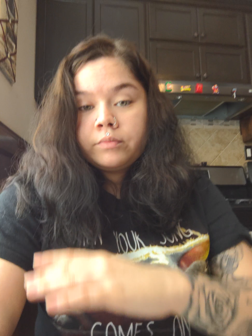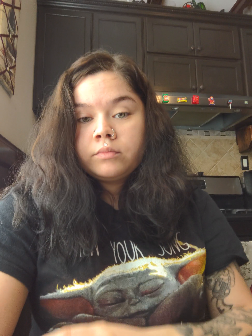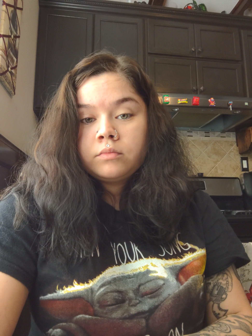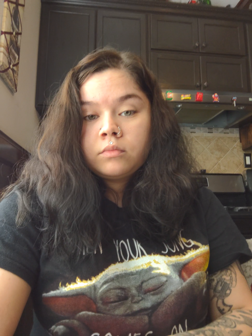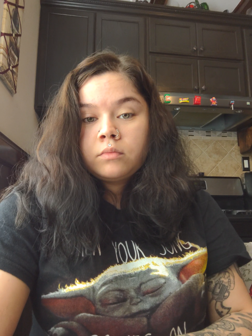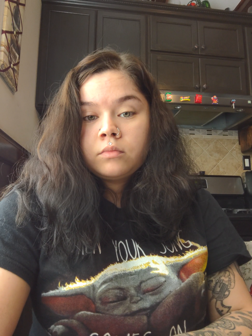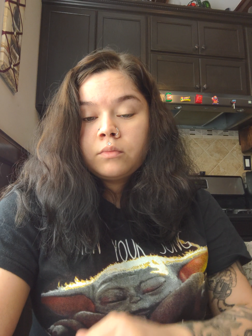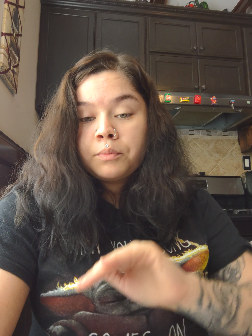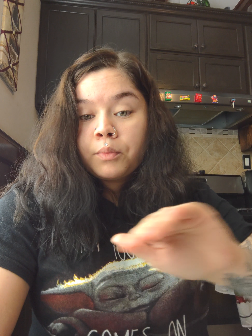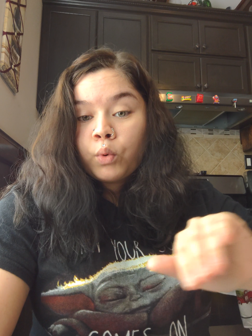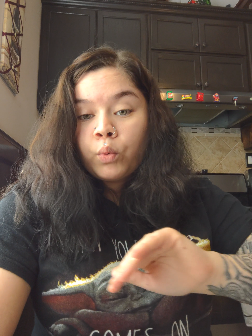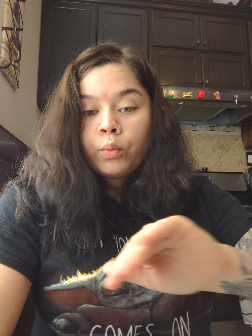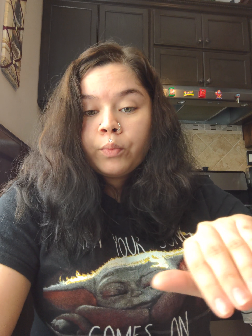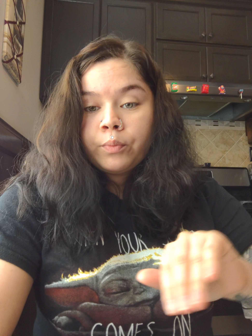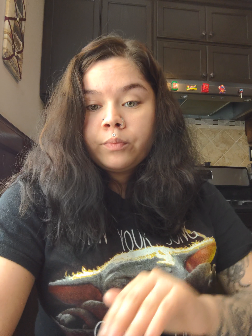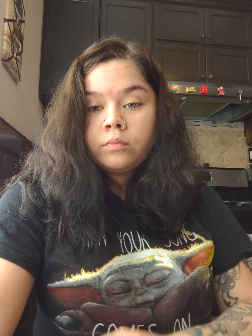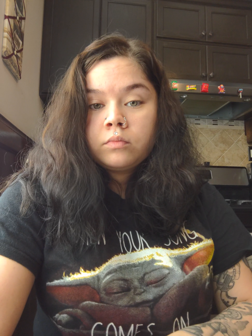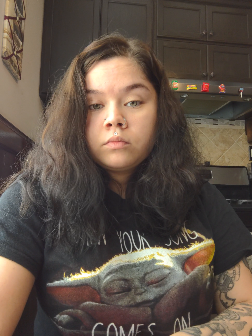pool